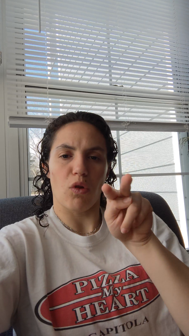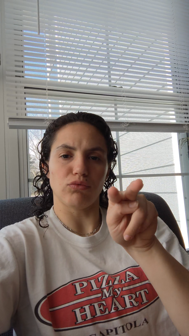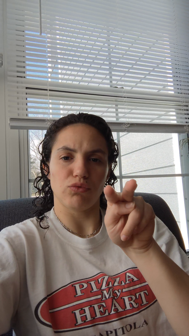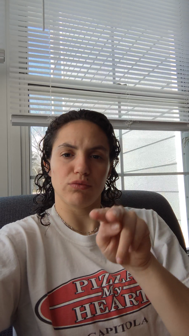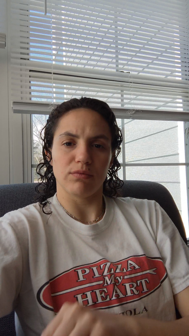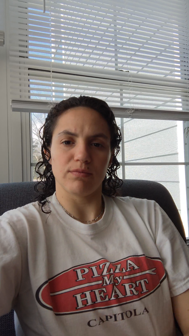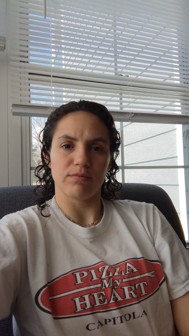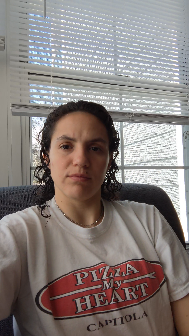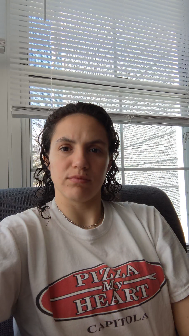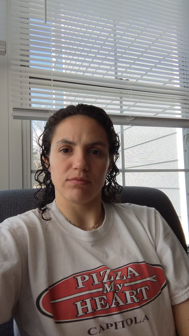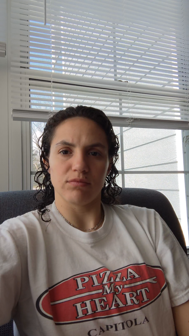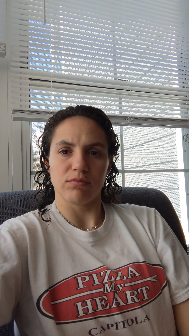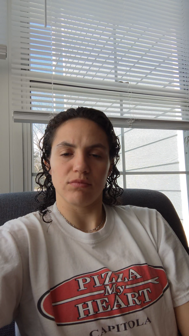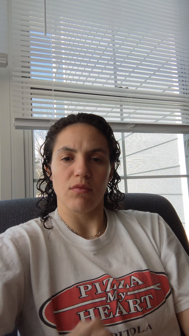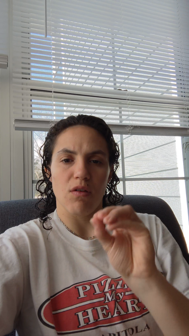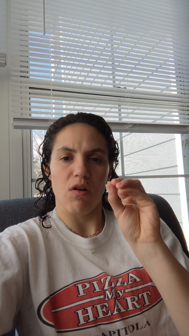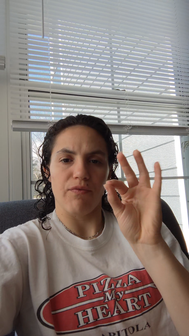of